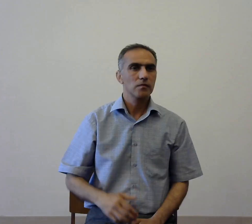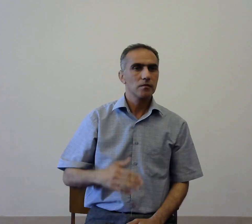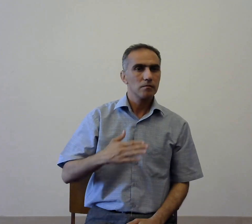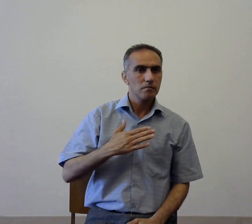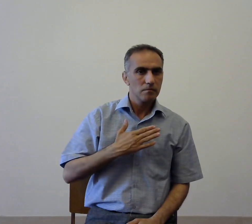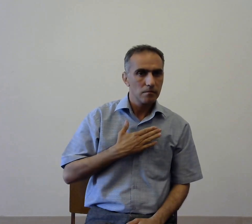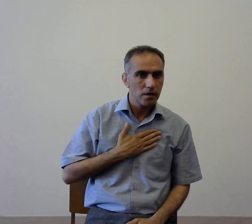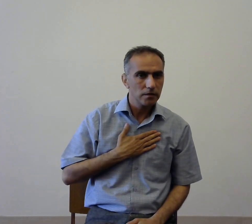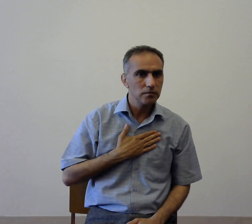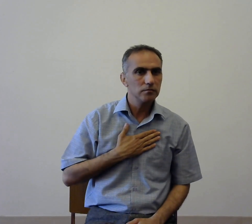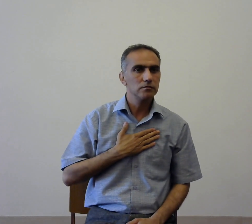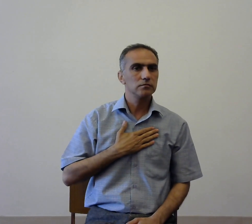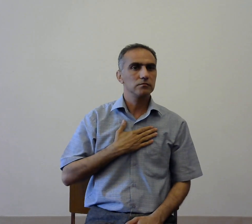mən